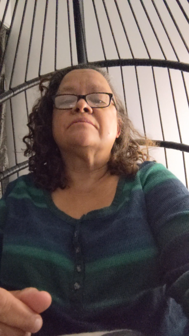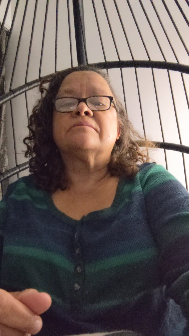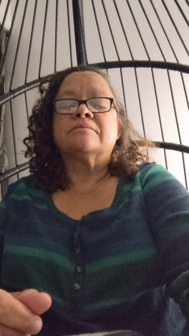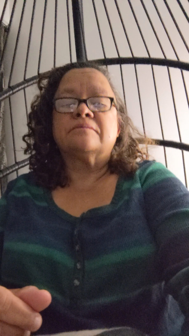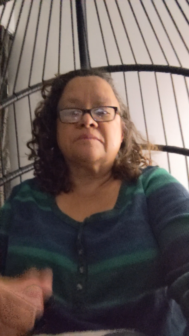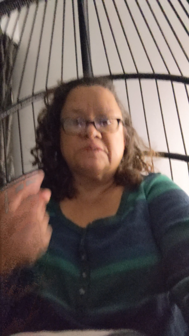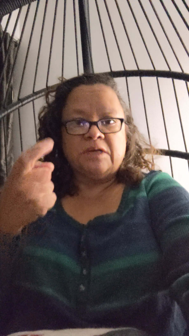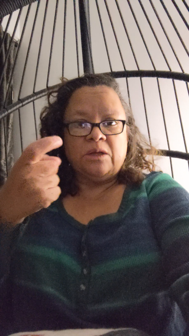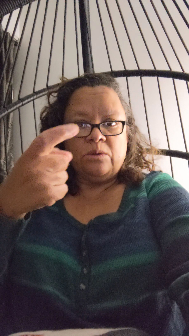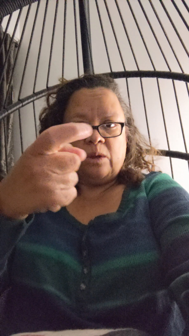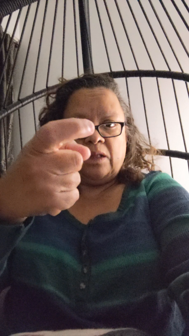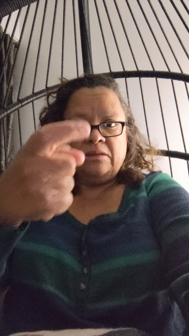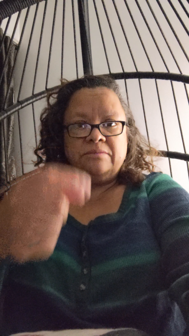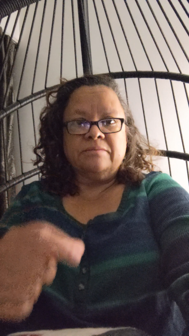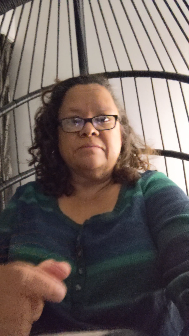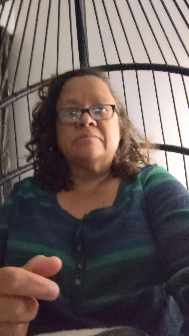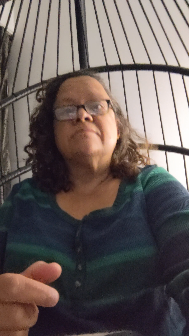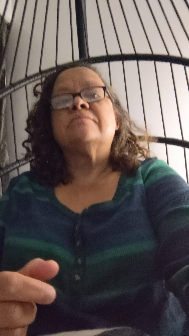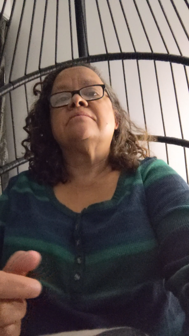run